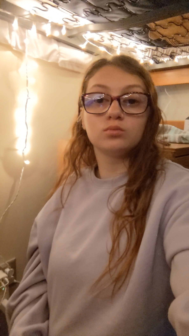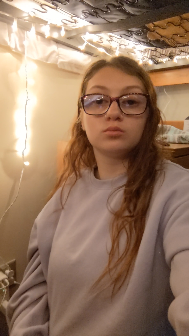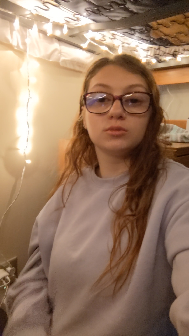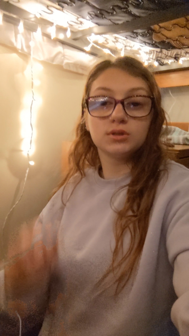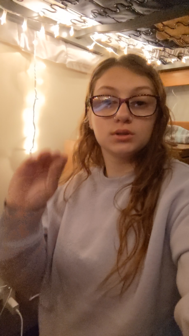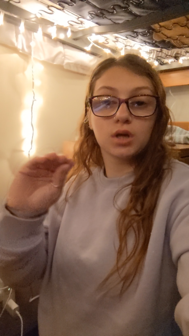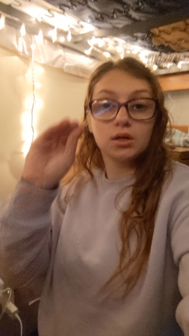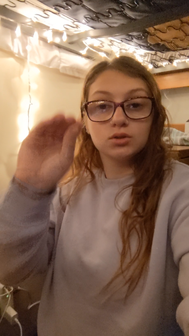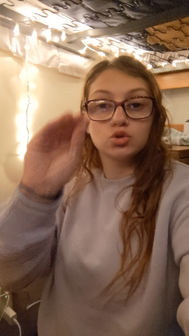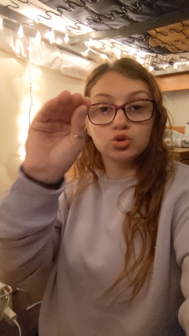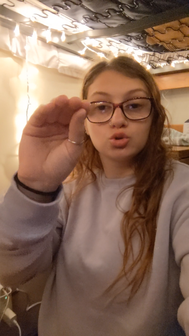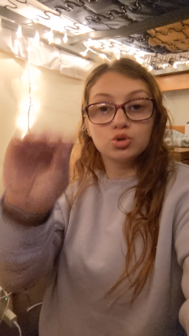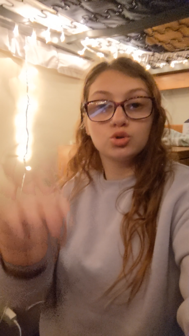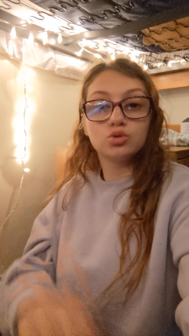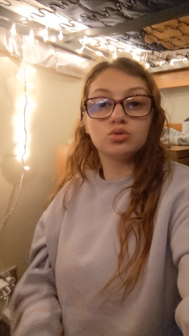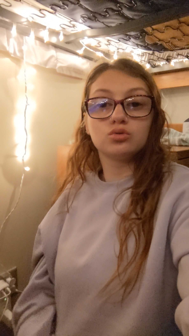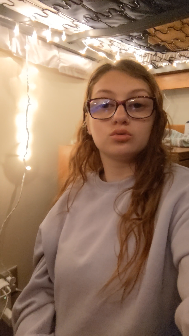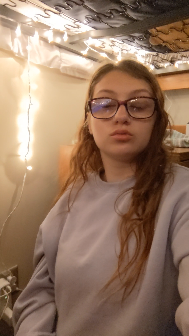dinosaur